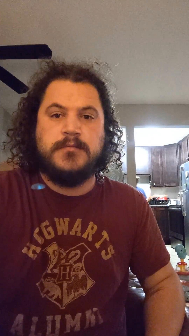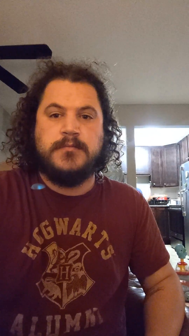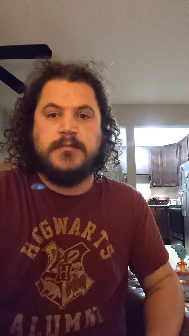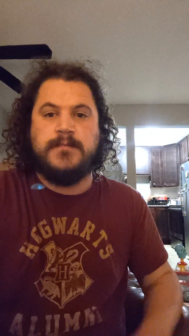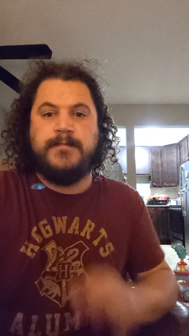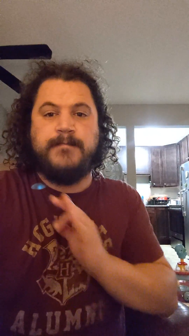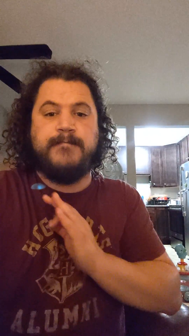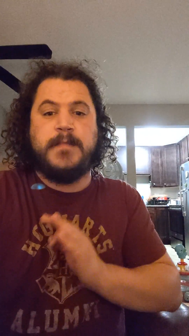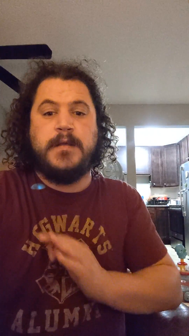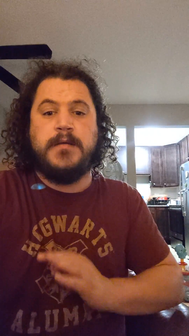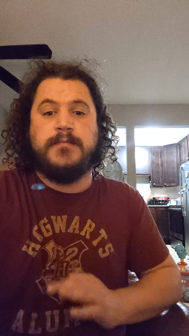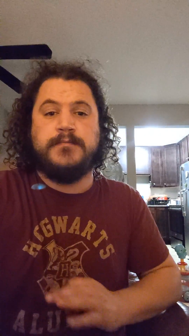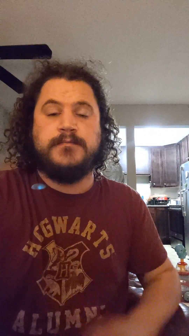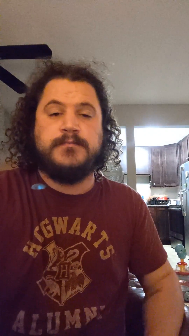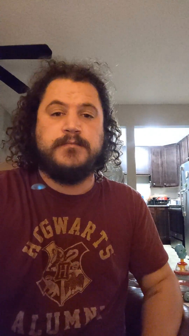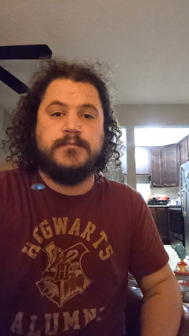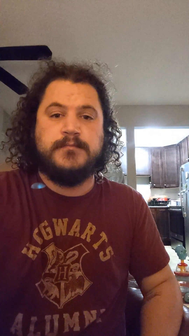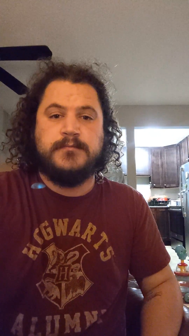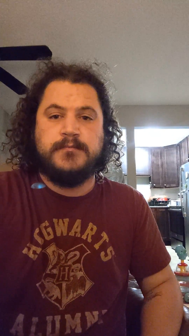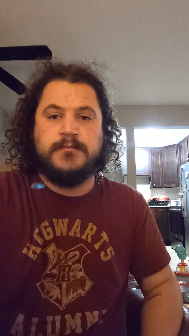button